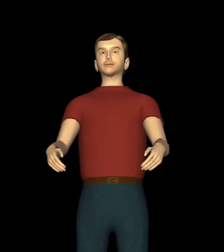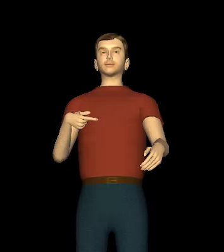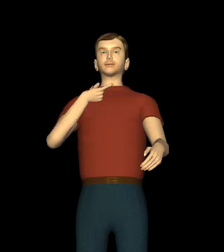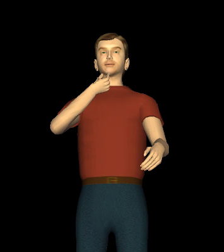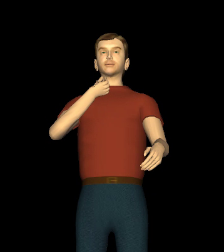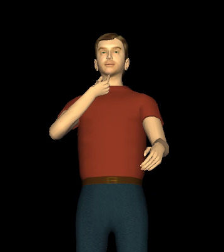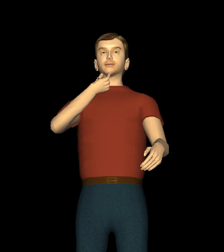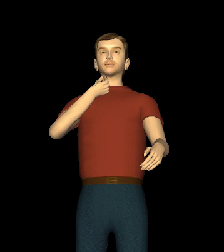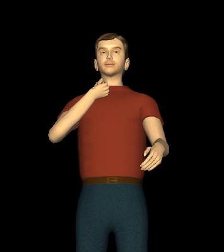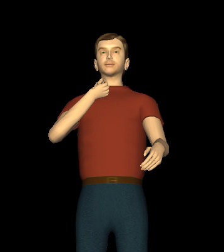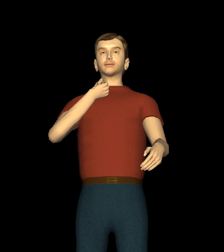سهل